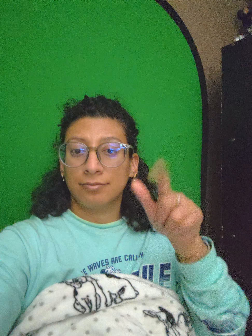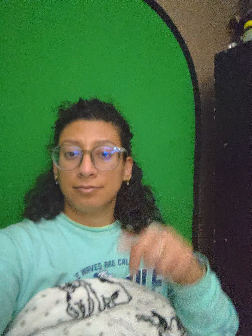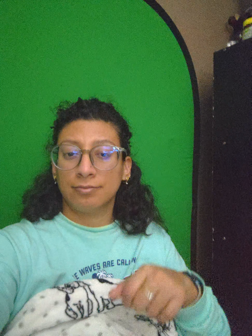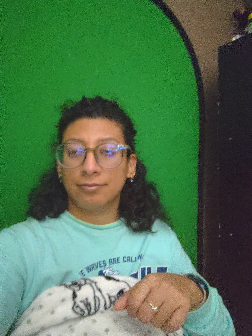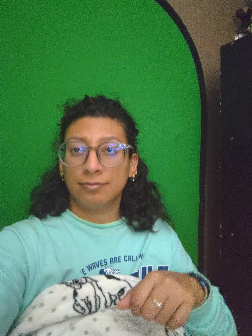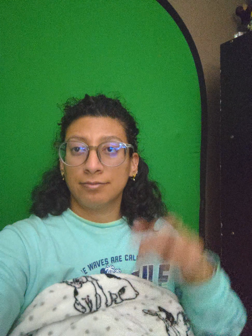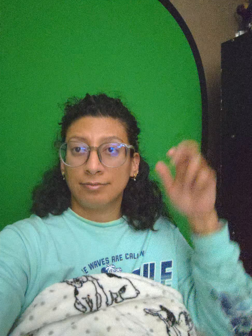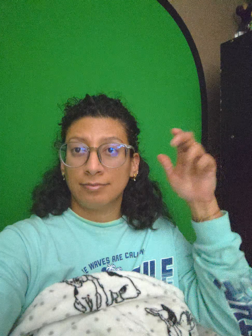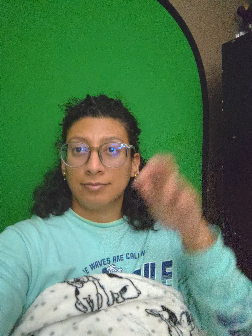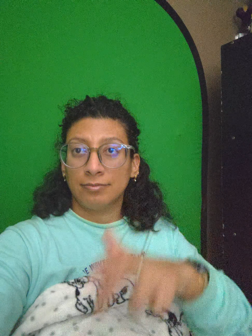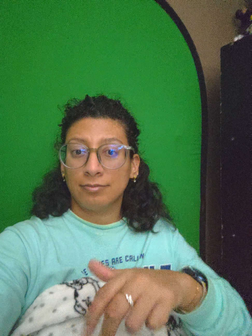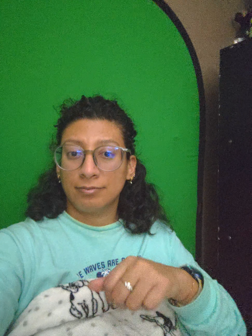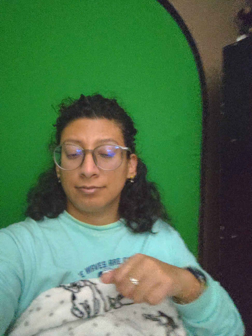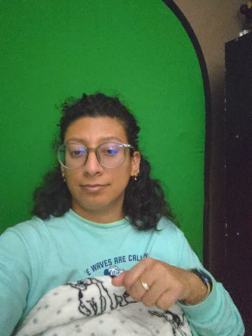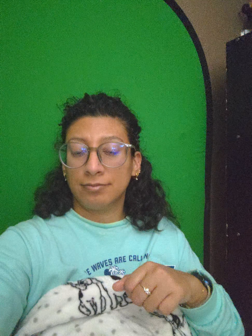stairs